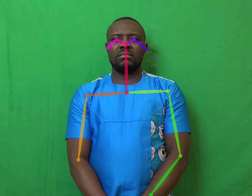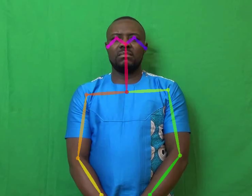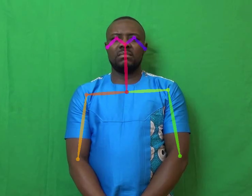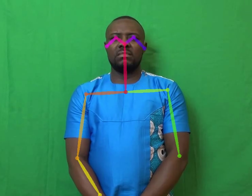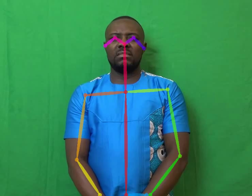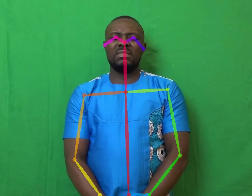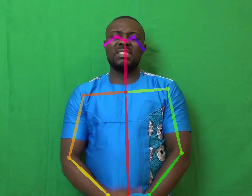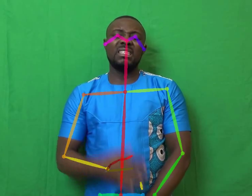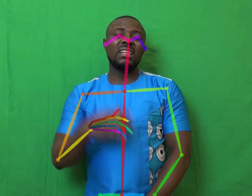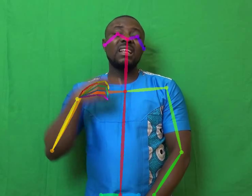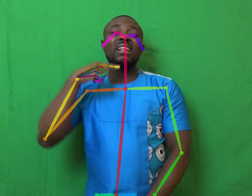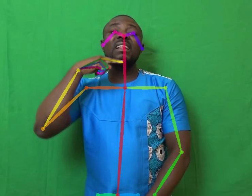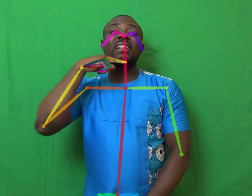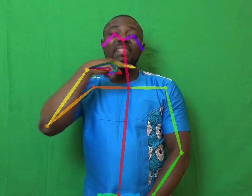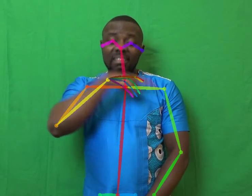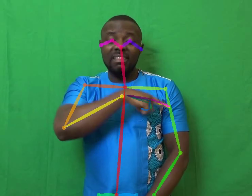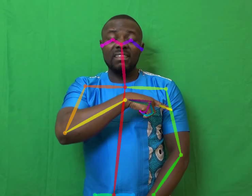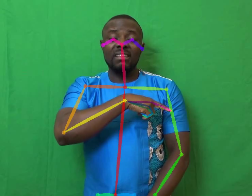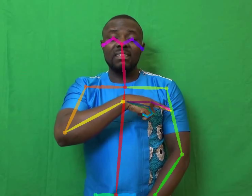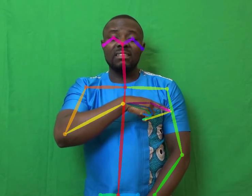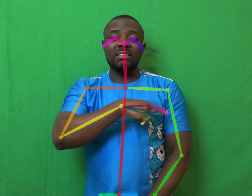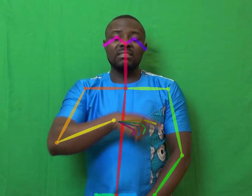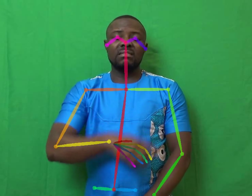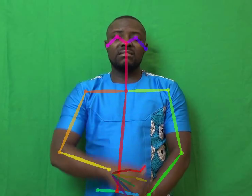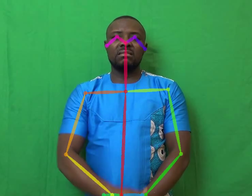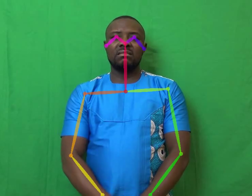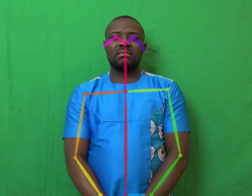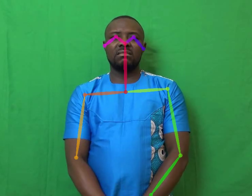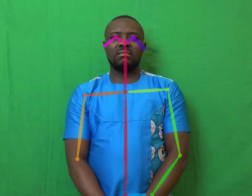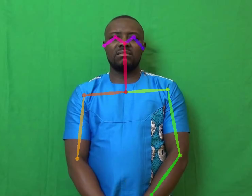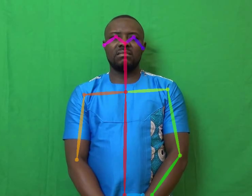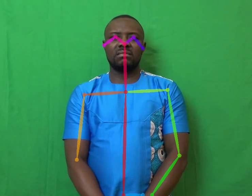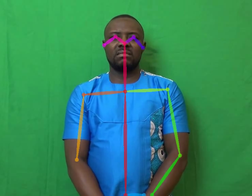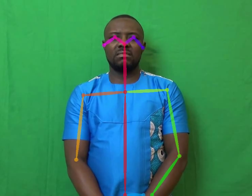lie